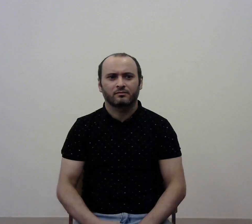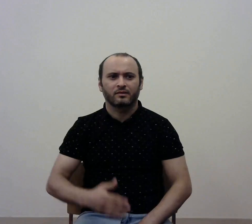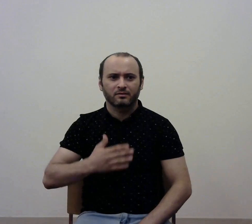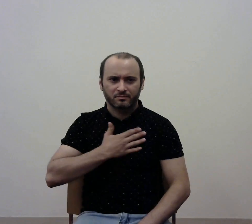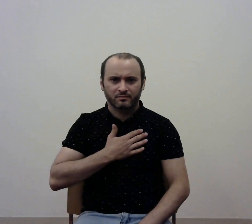mən